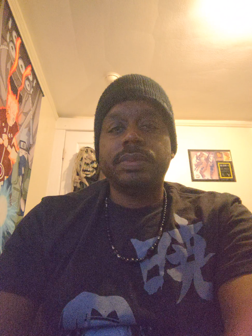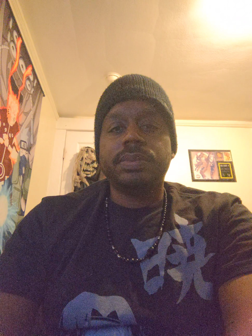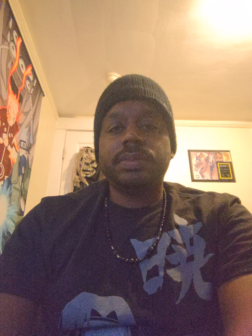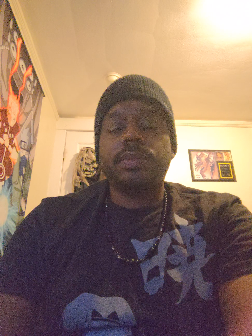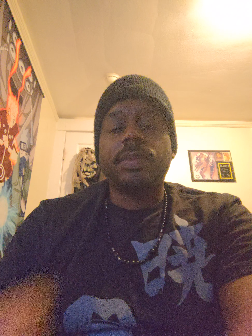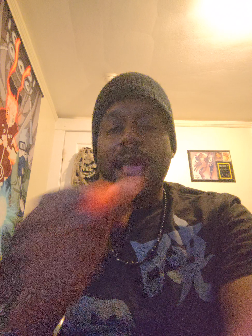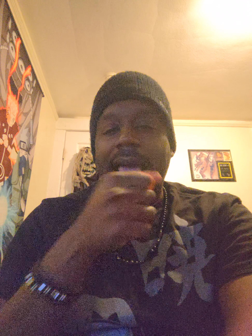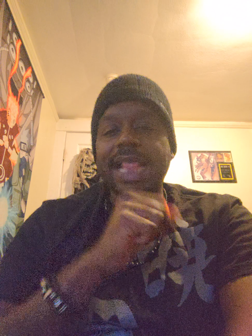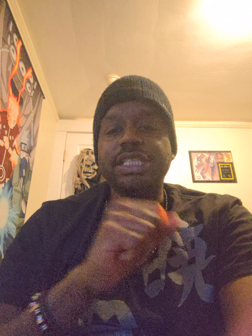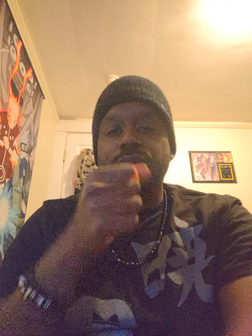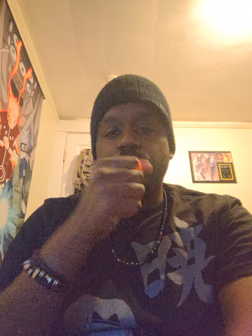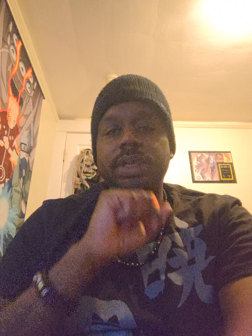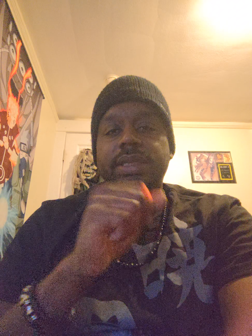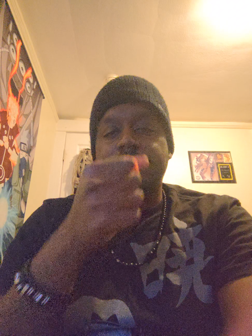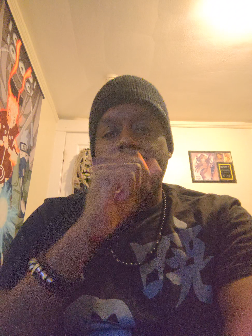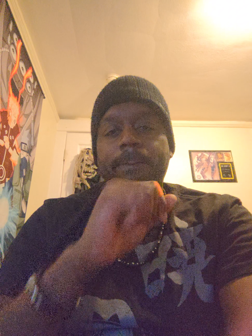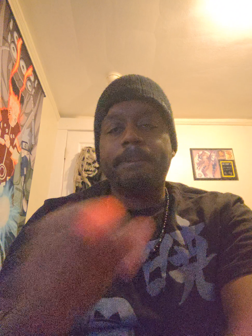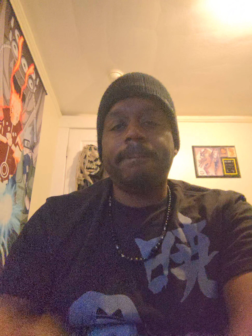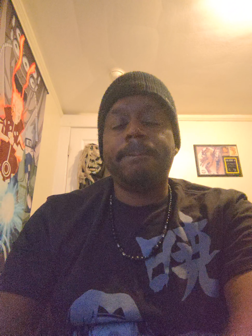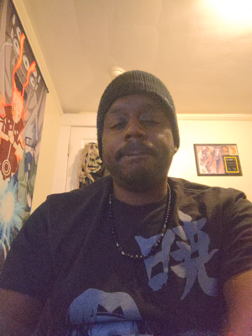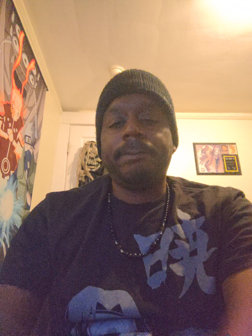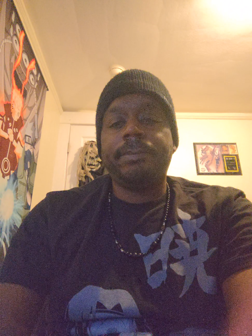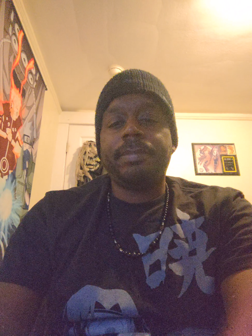ice cream